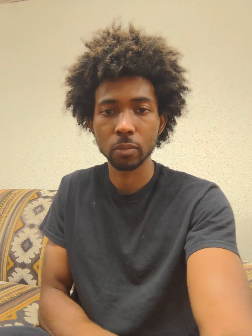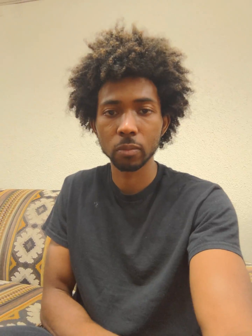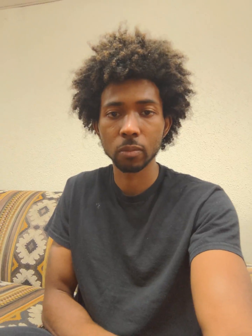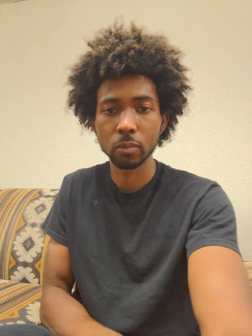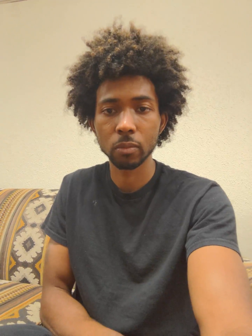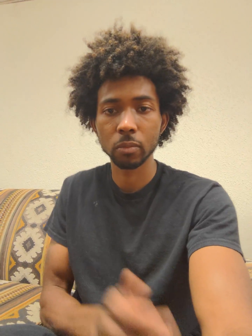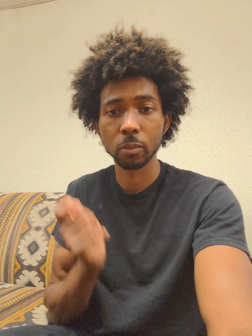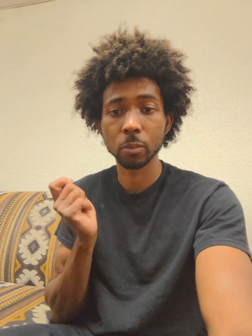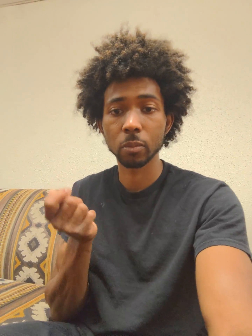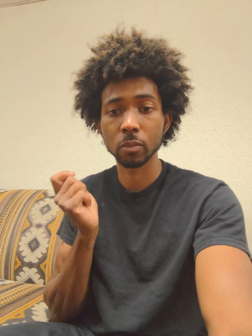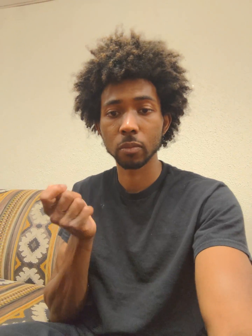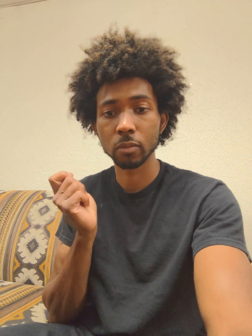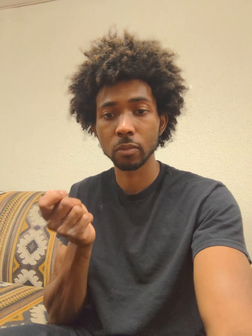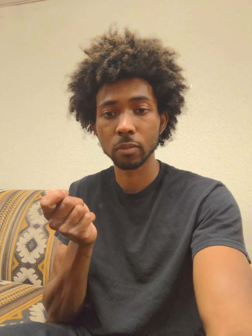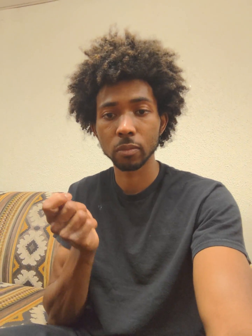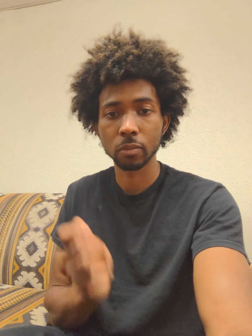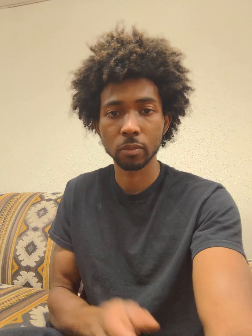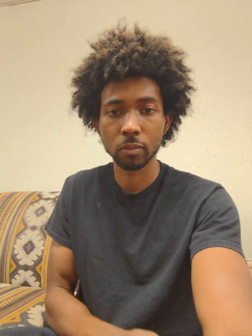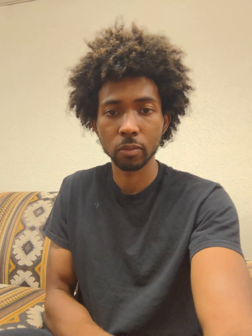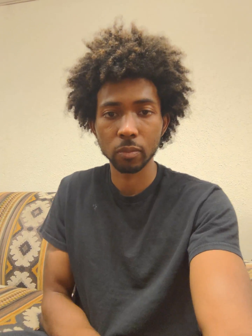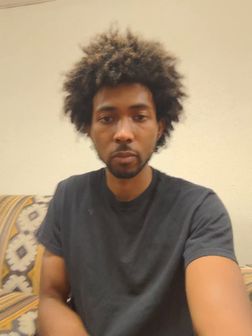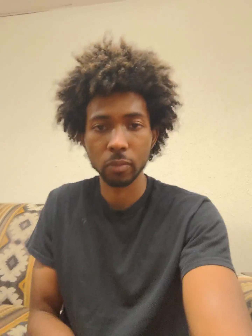bat